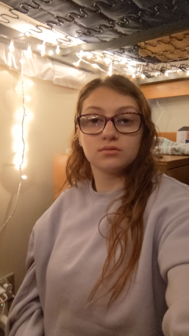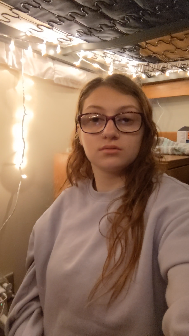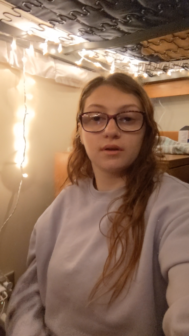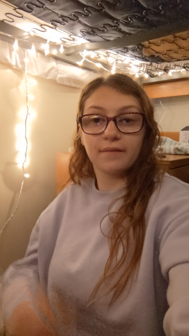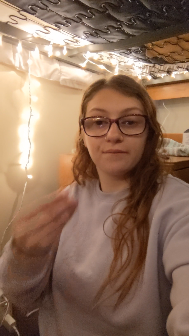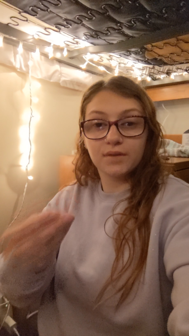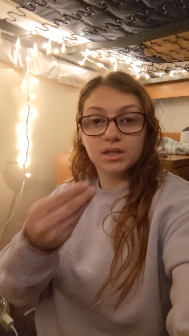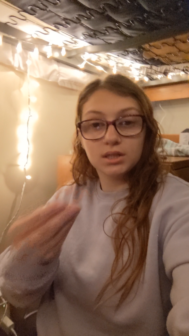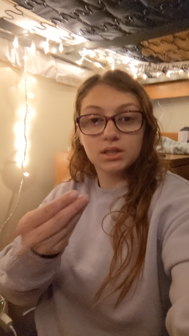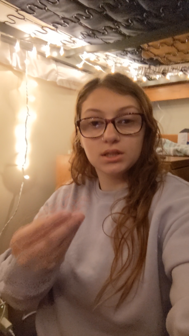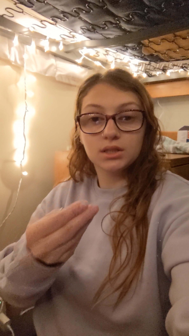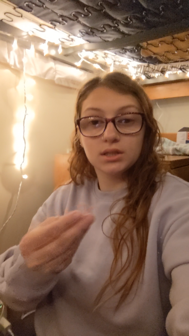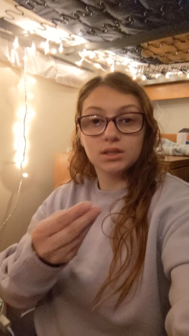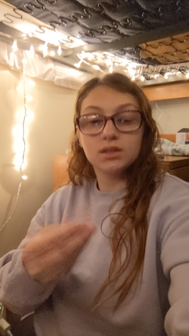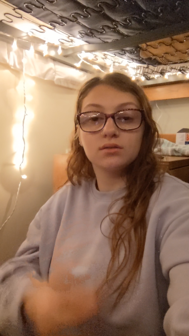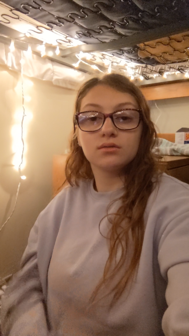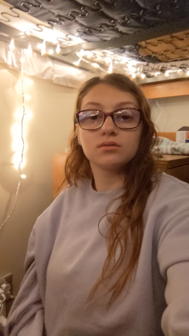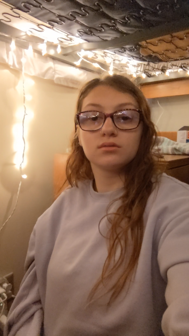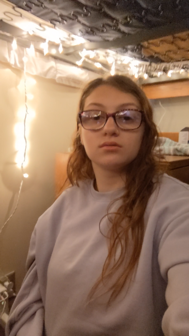feed